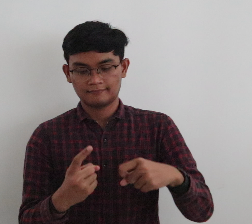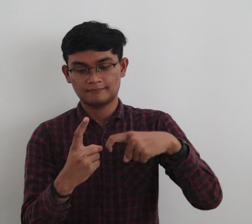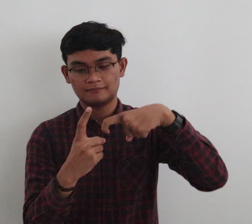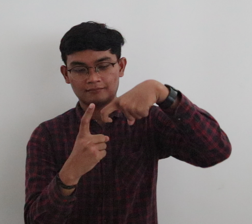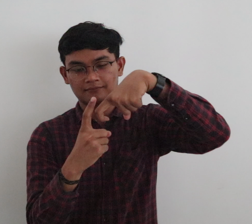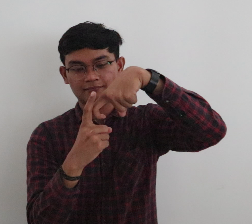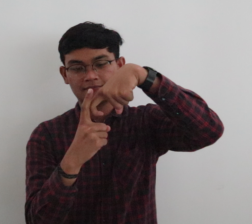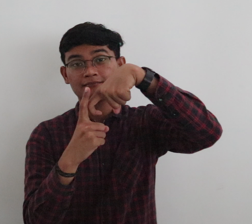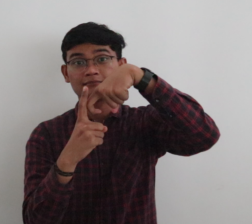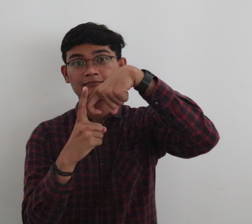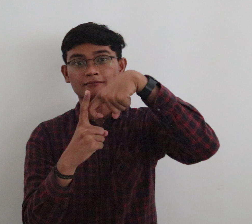K